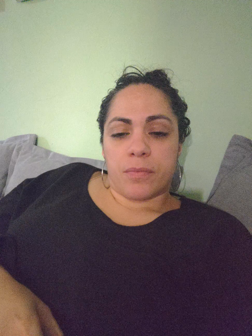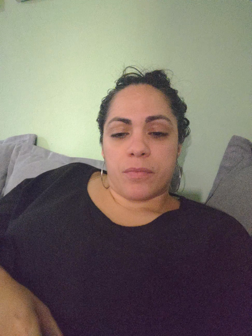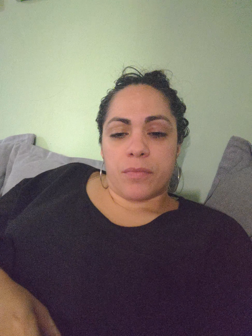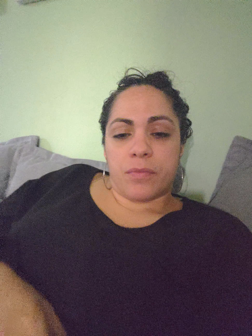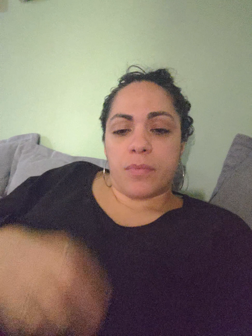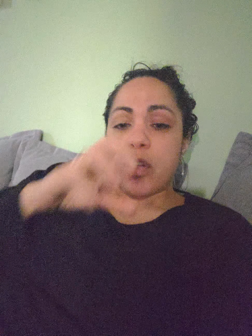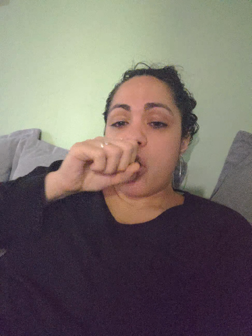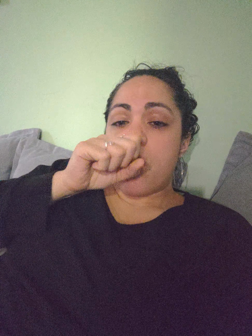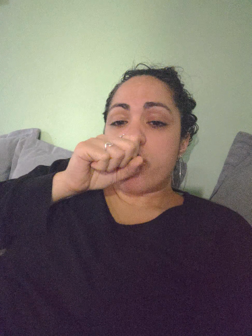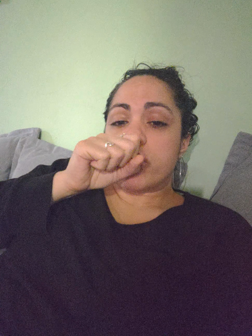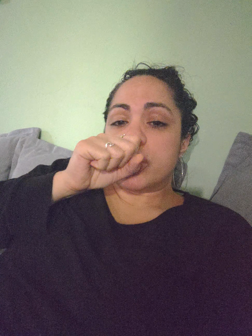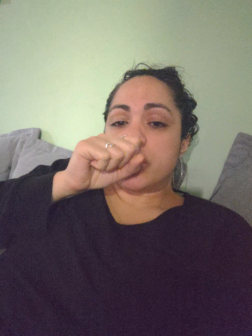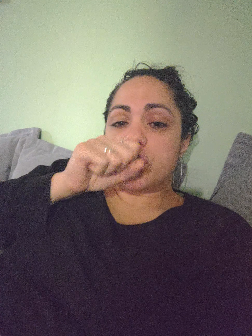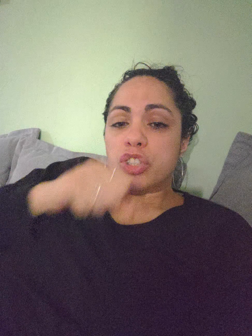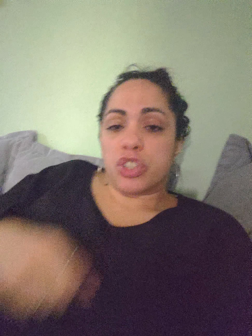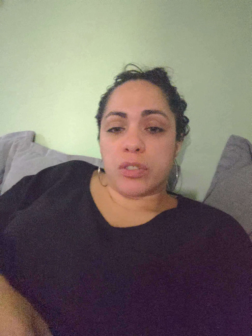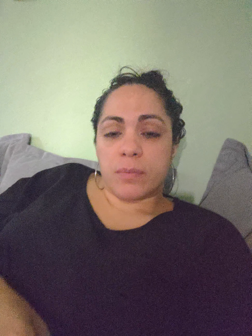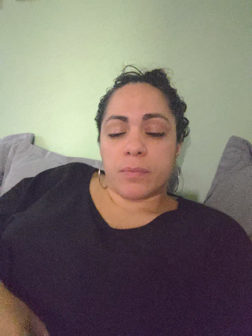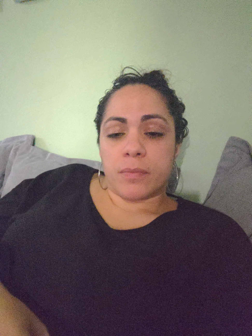orange